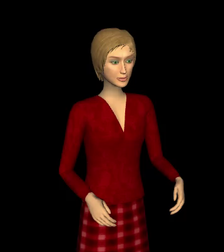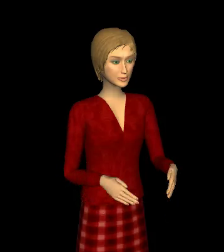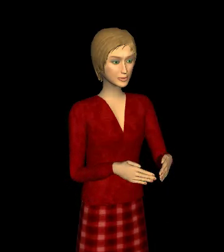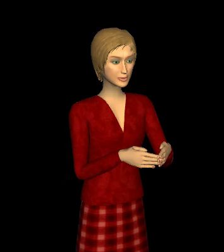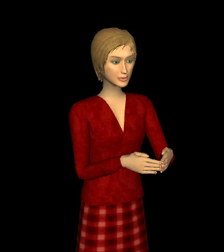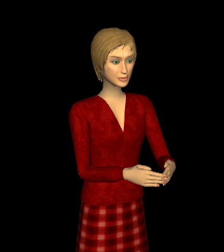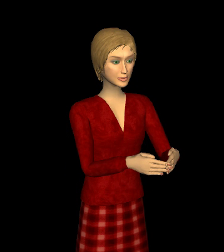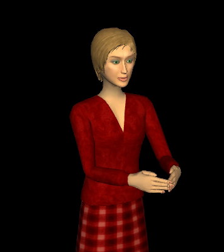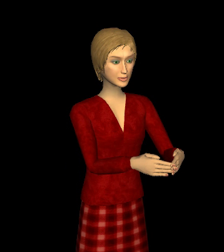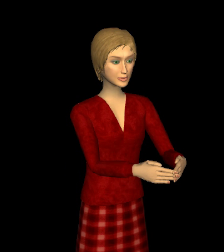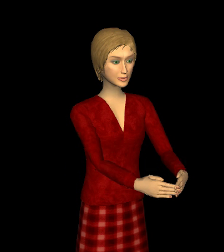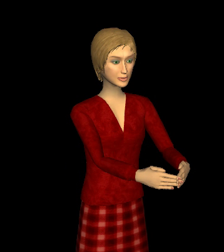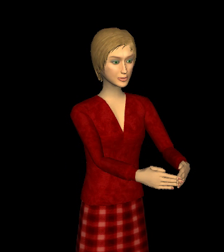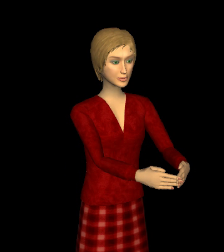قارب